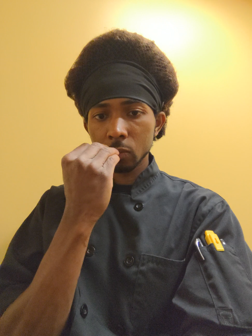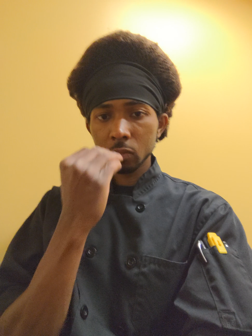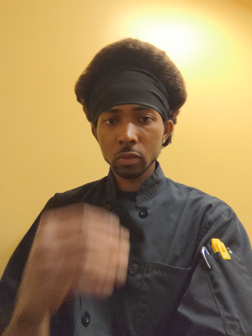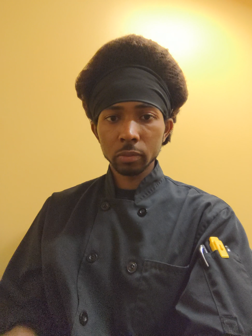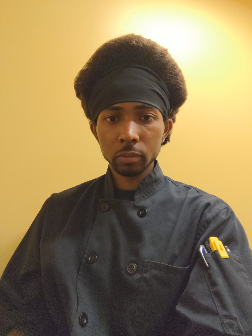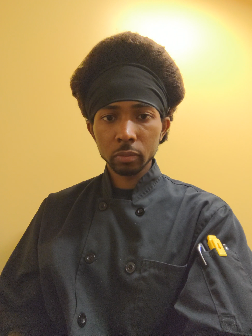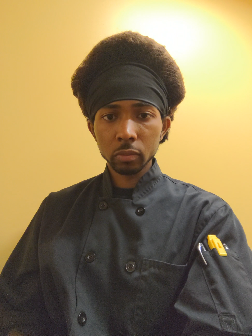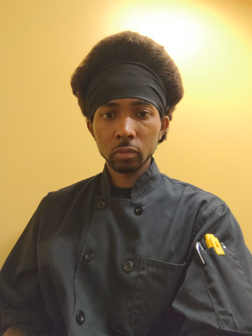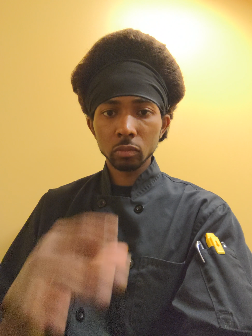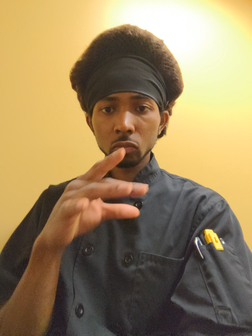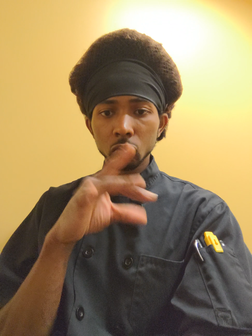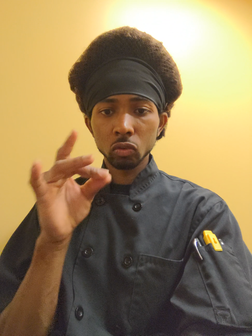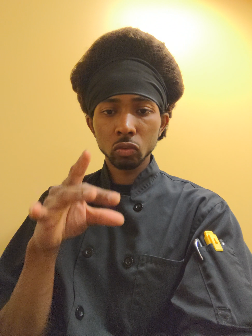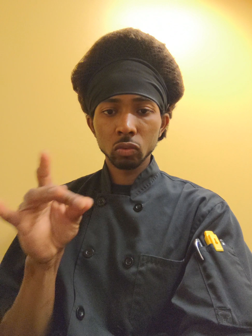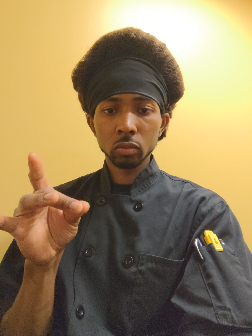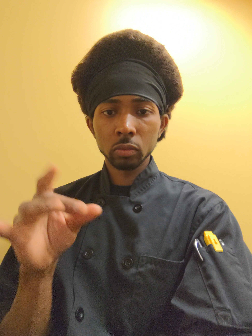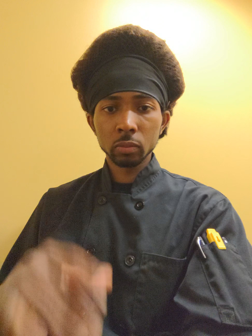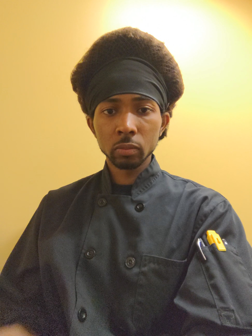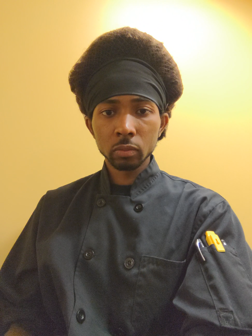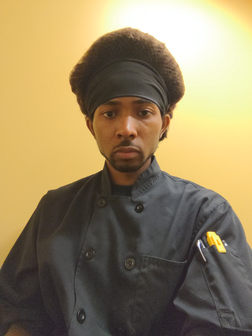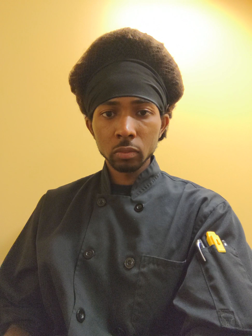choose